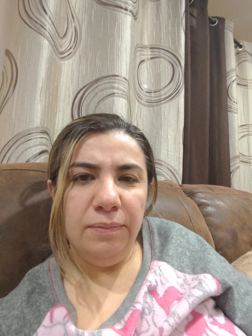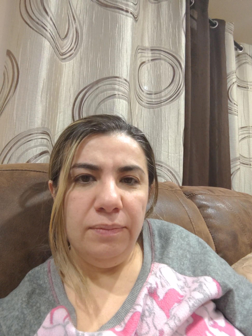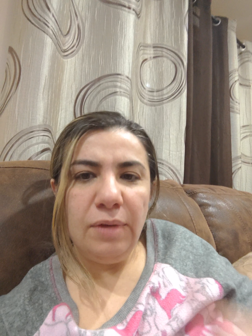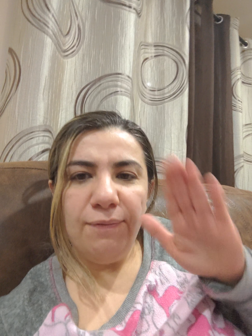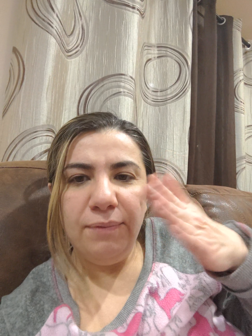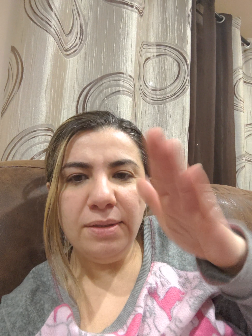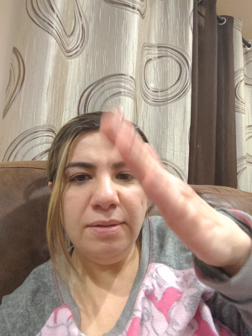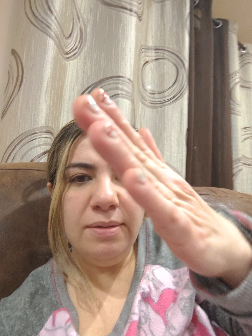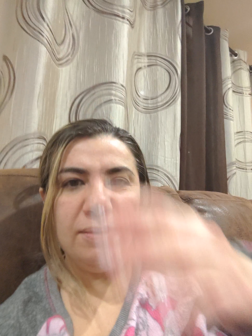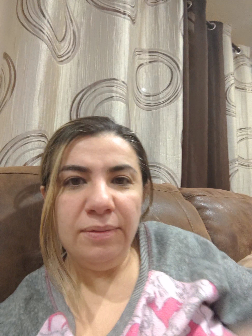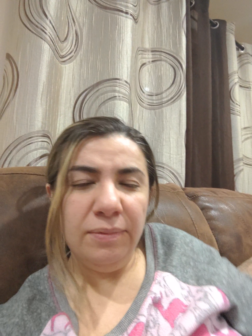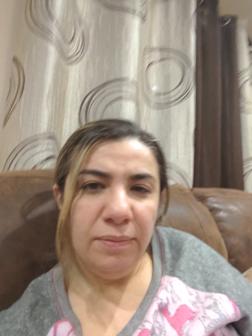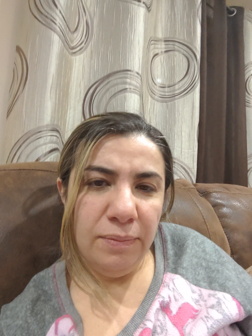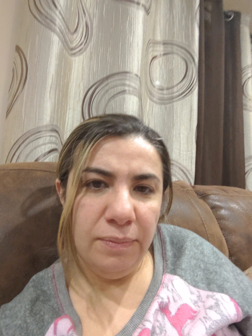fish